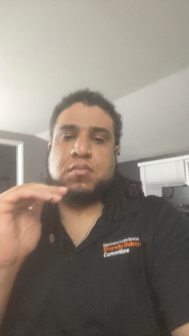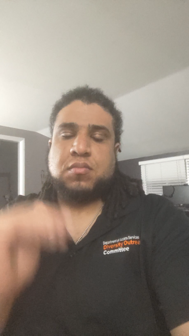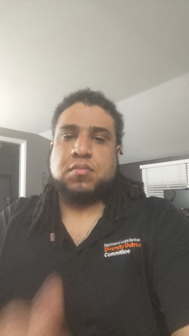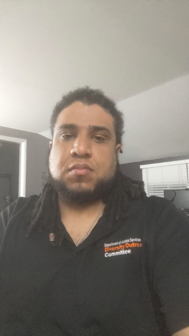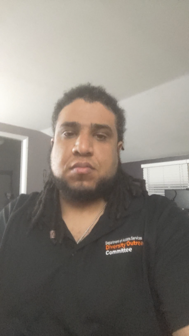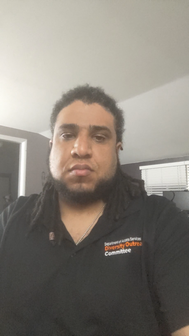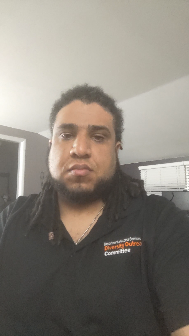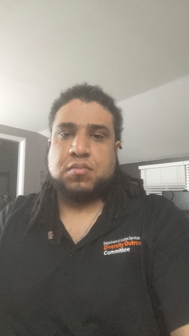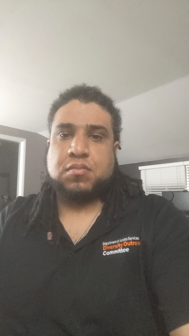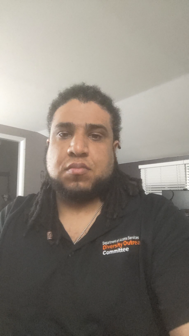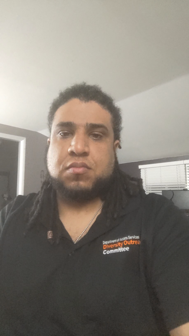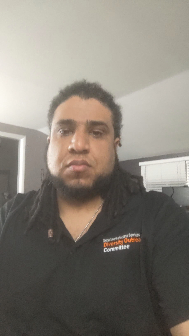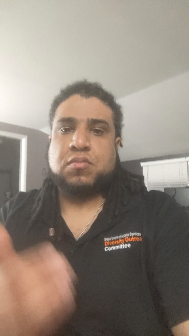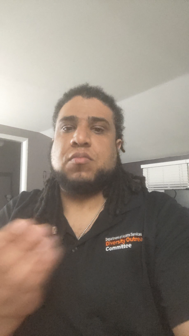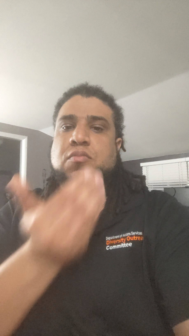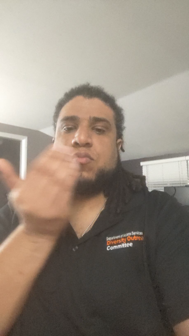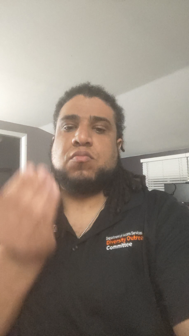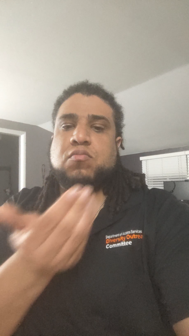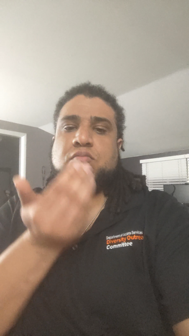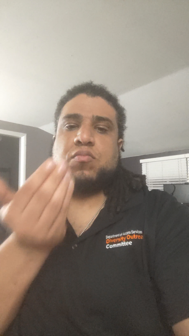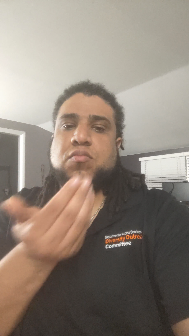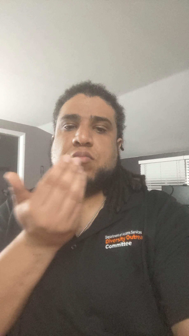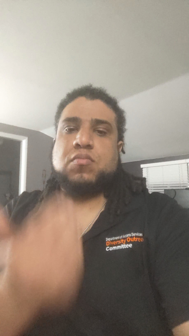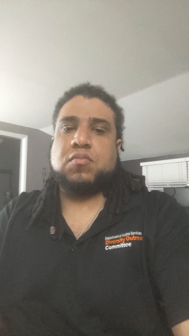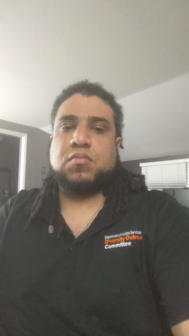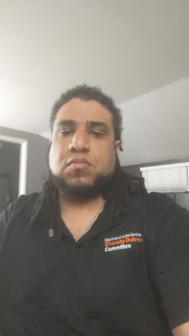new